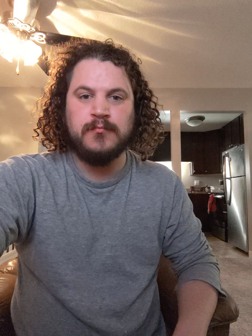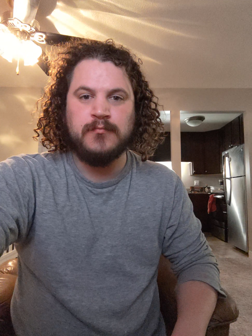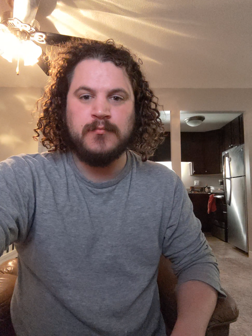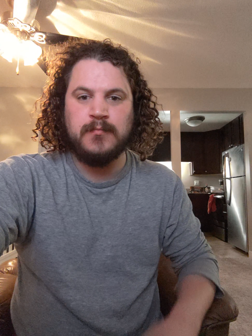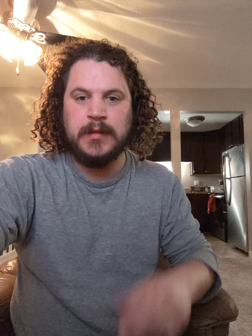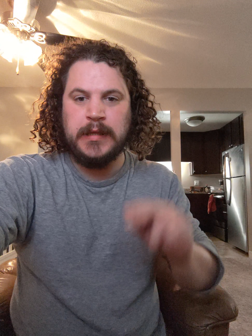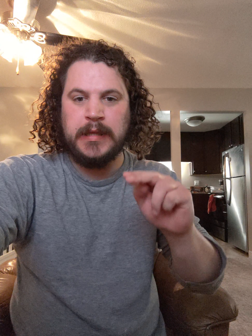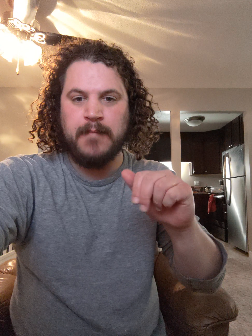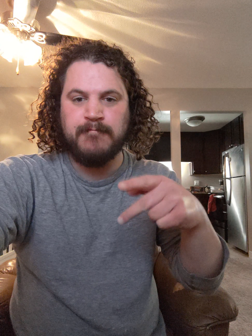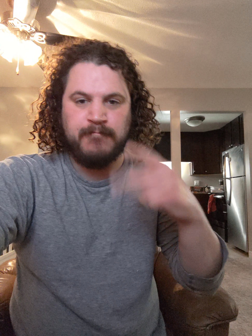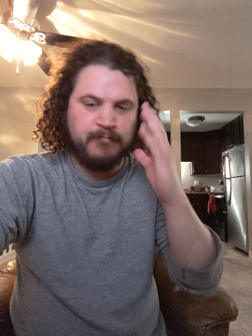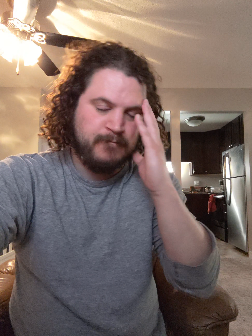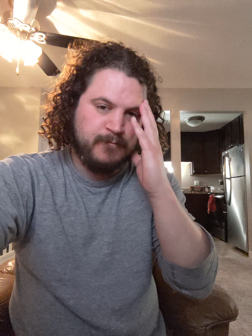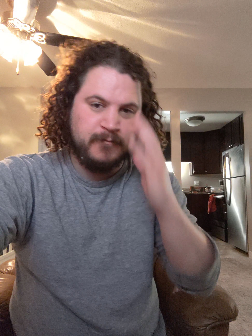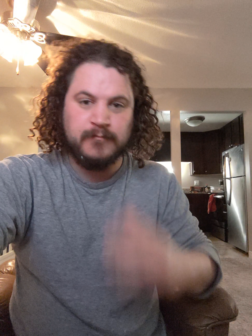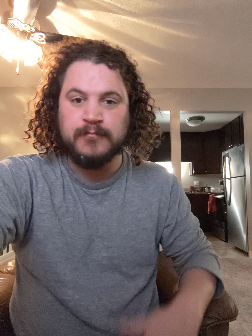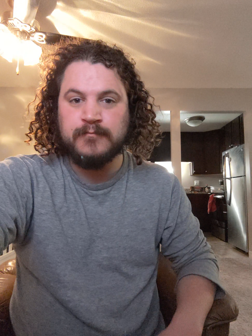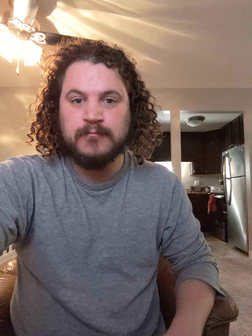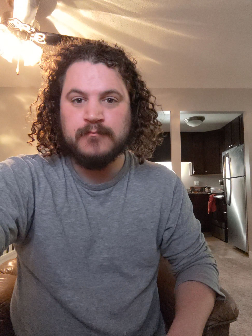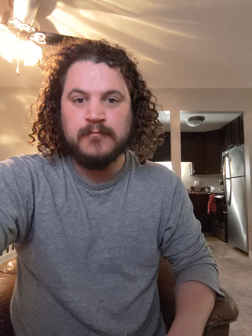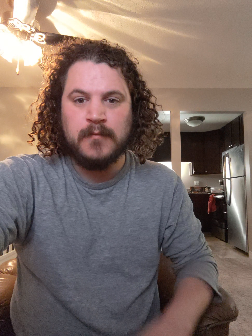nap